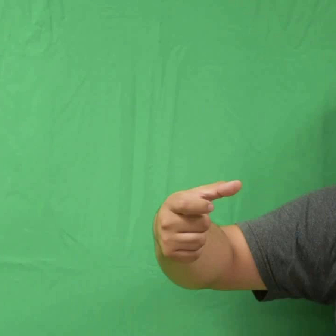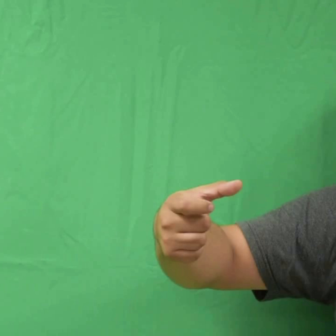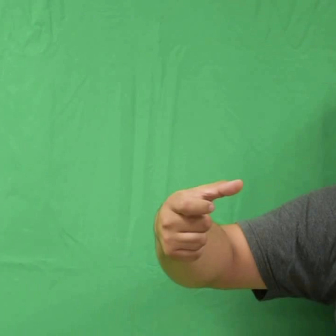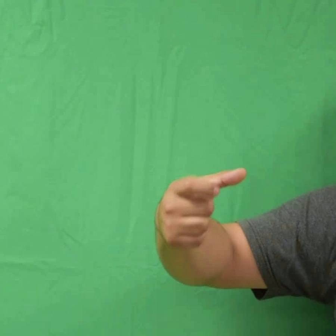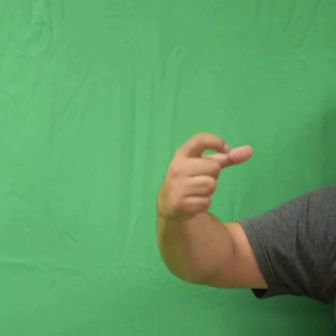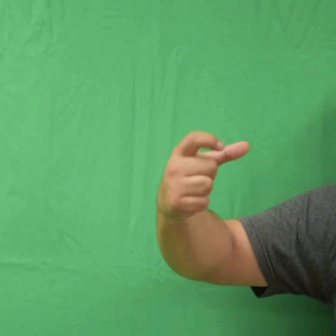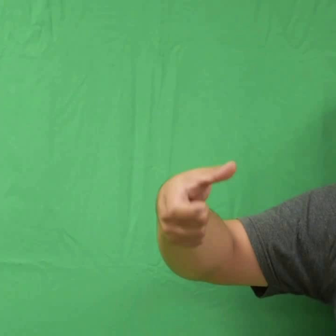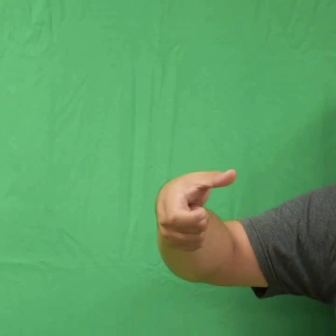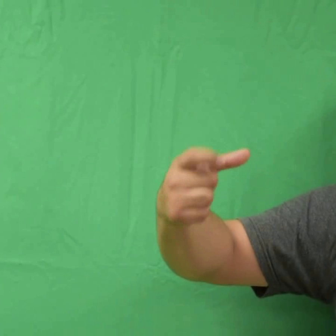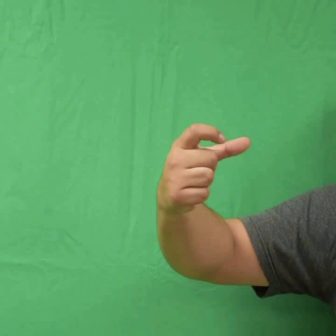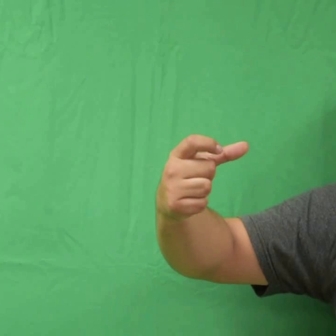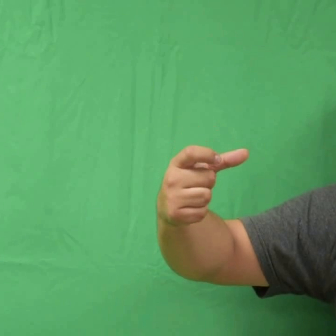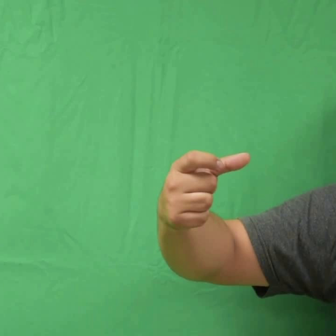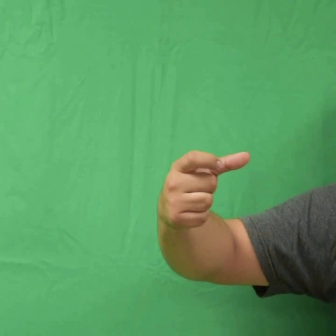Q